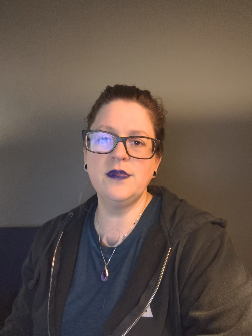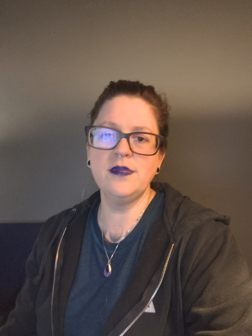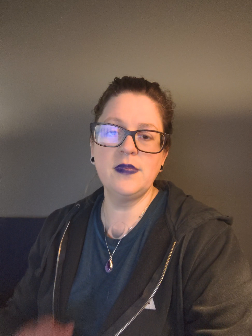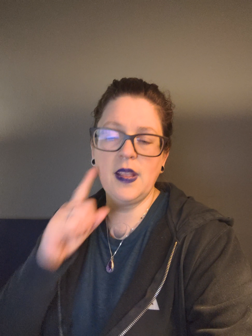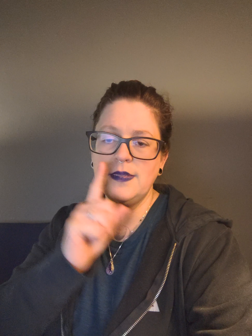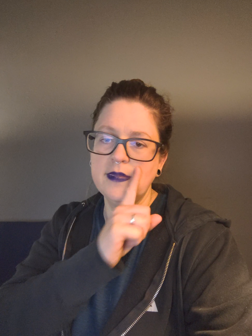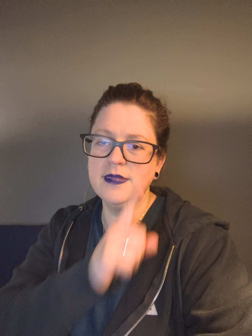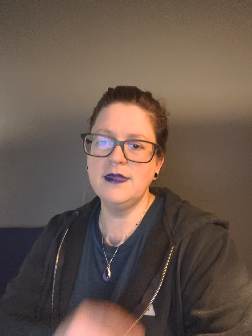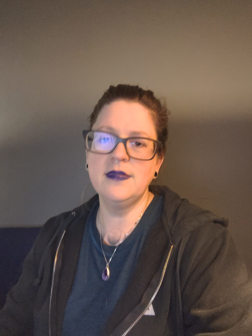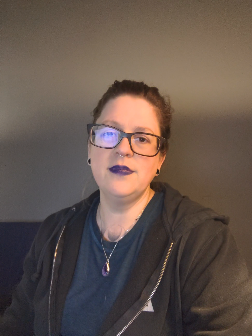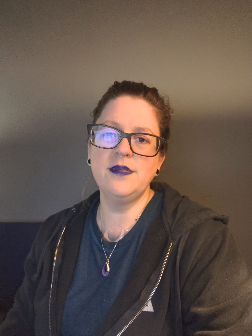eye